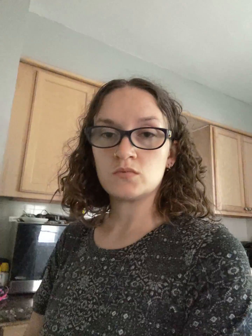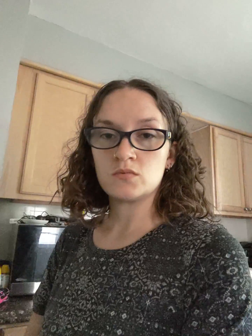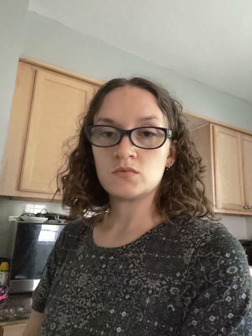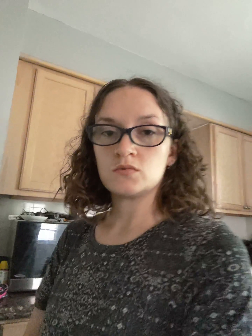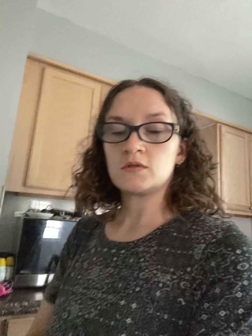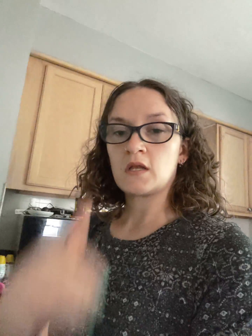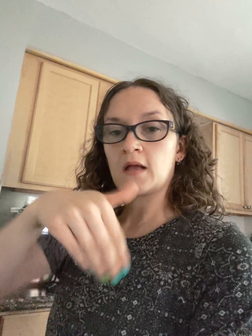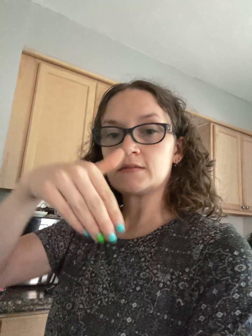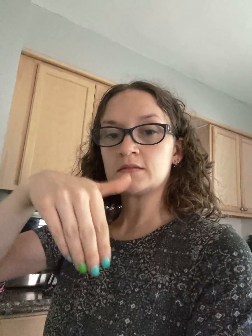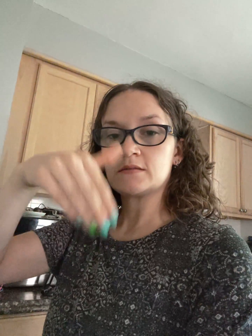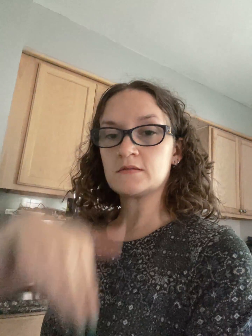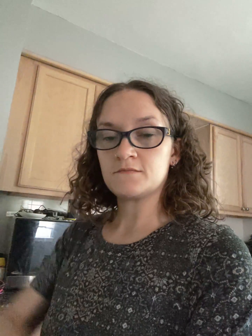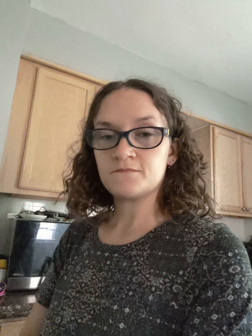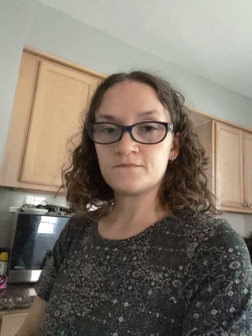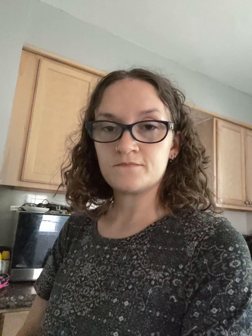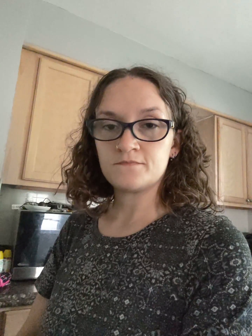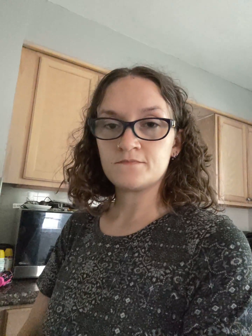night night